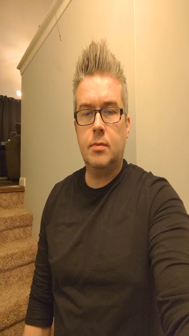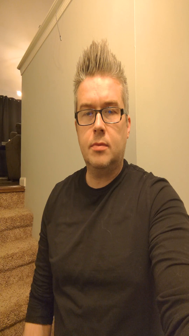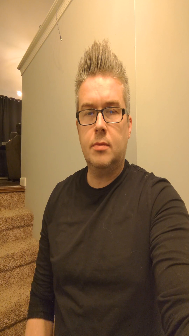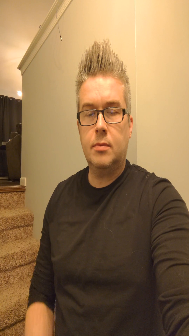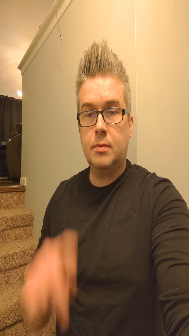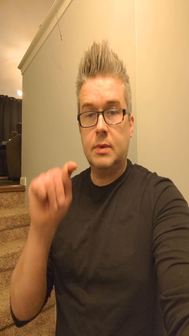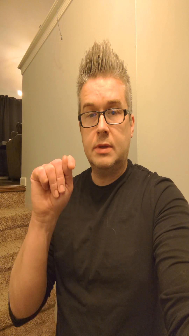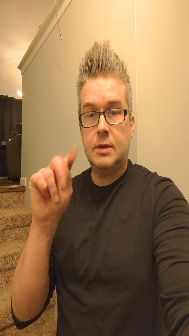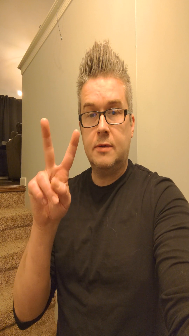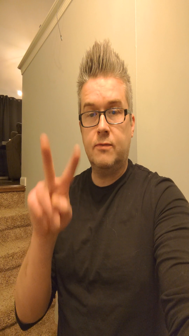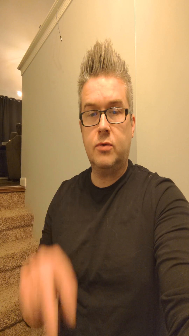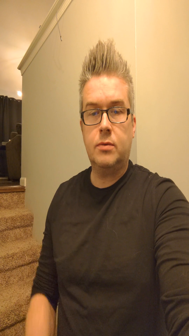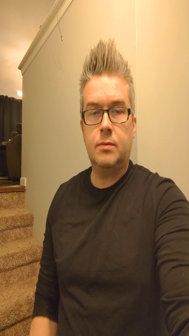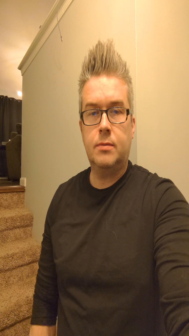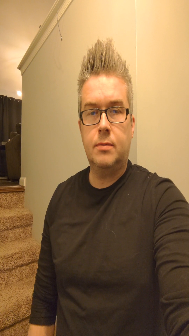TV